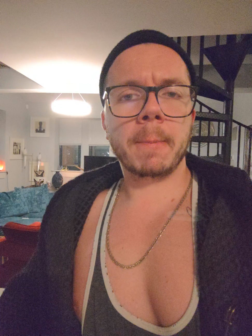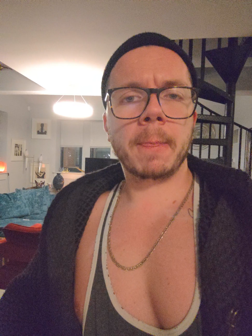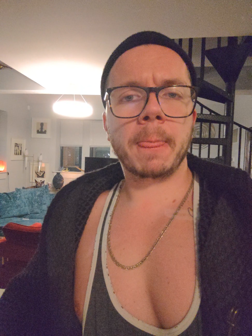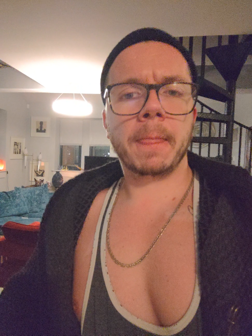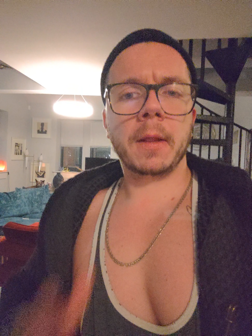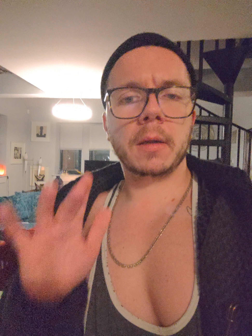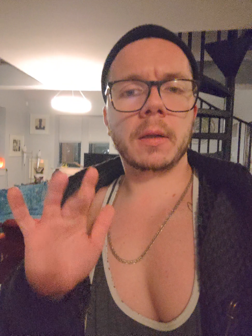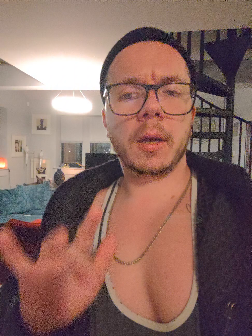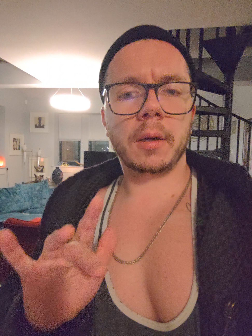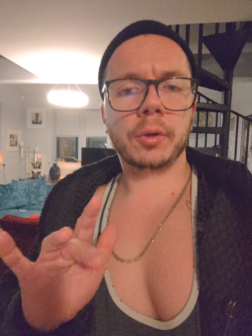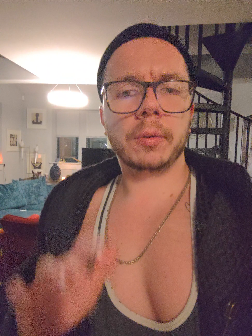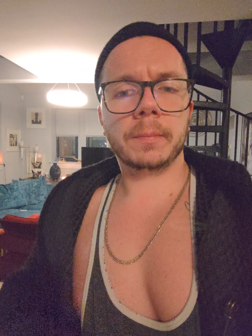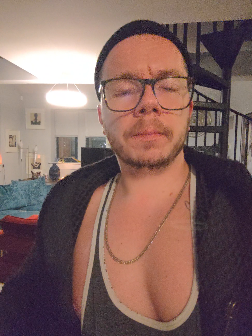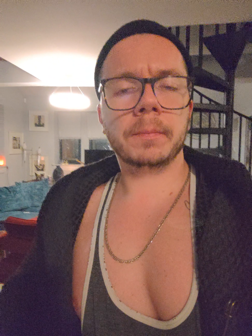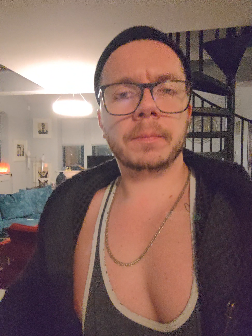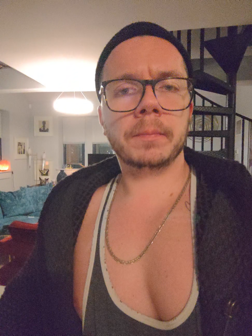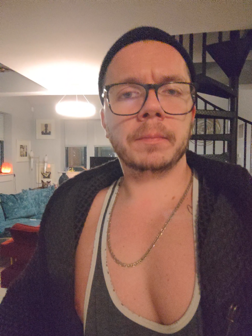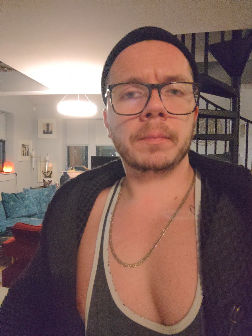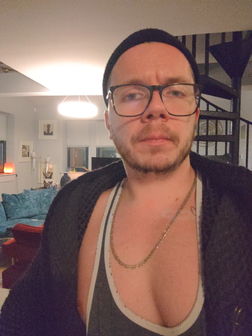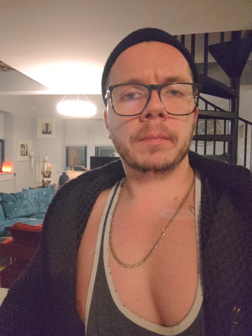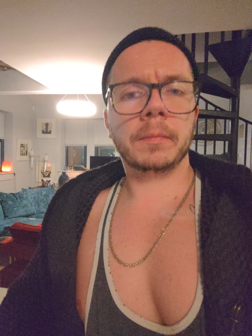touch